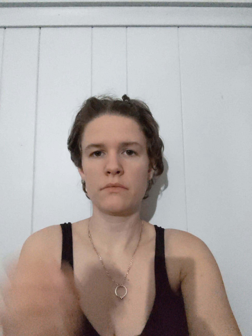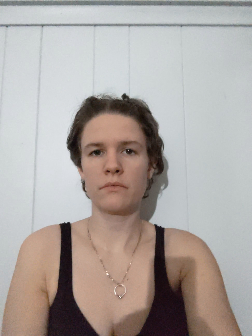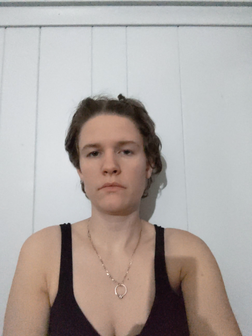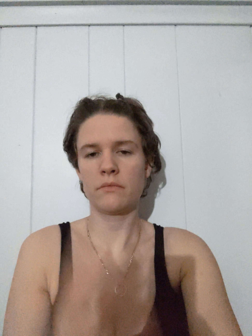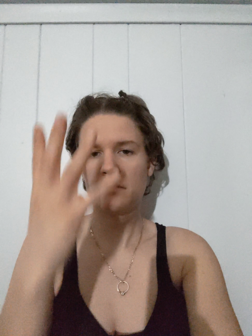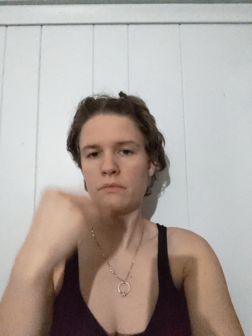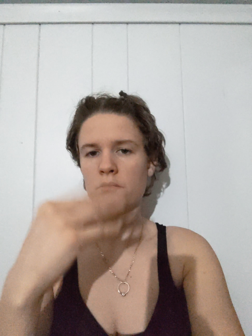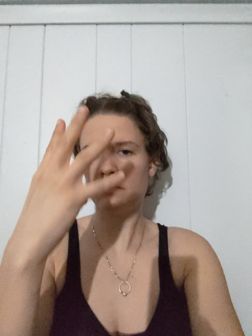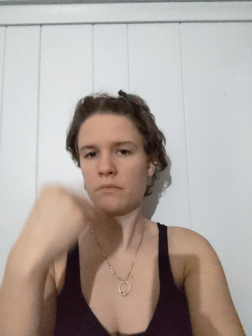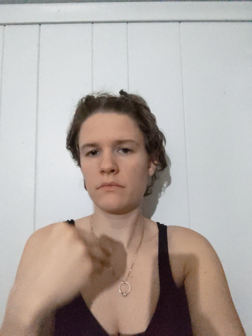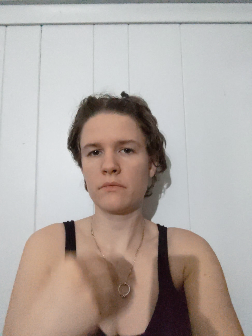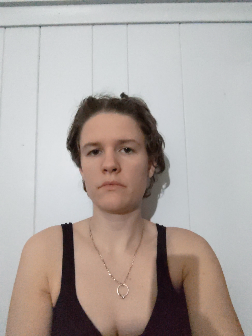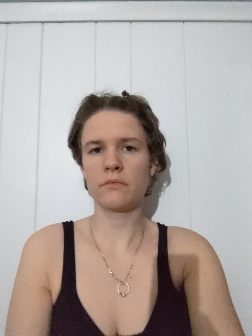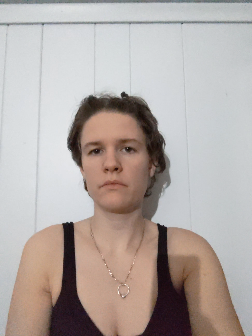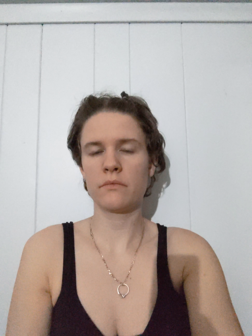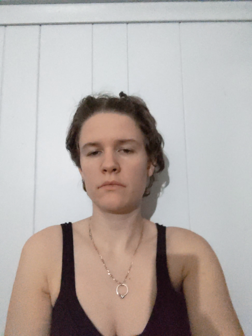sleepy